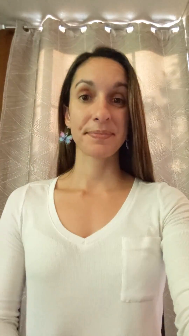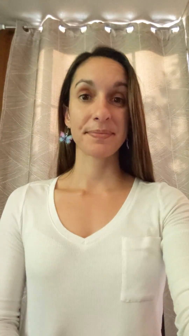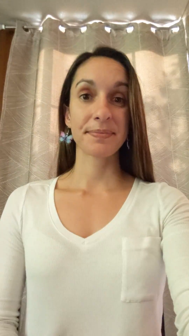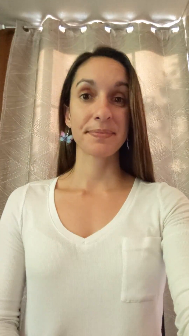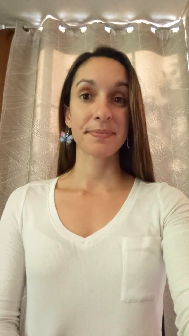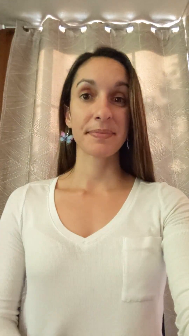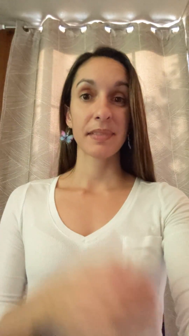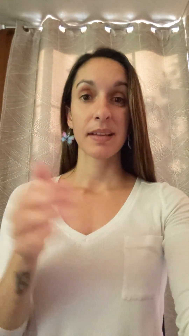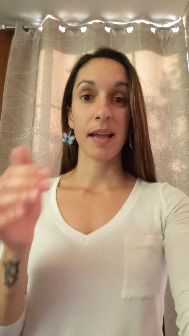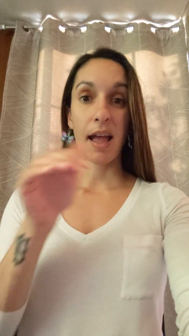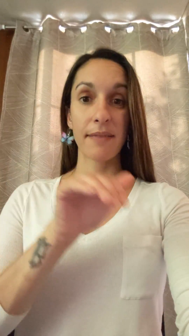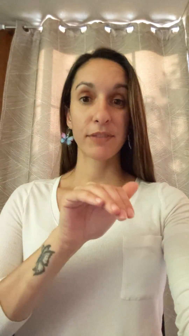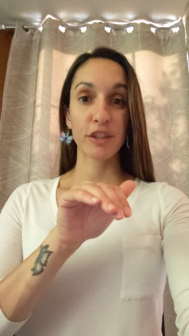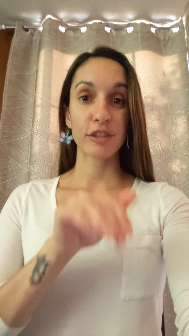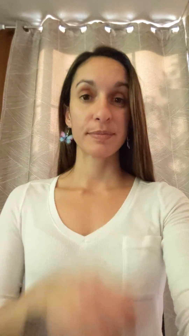cover